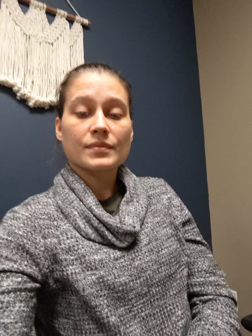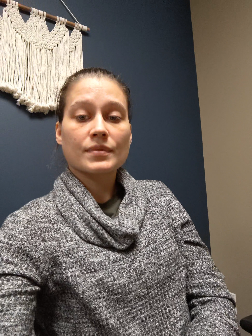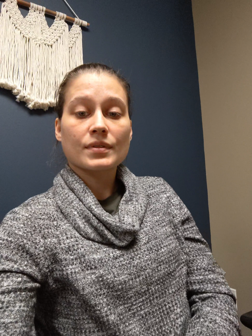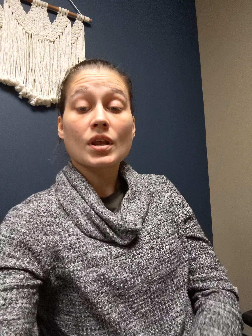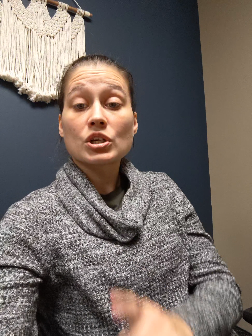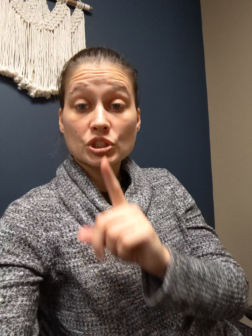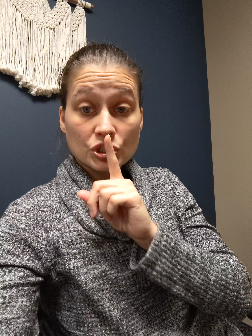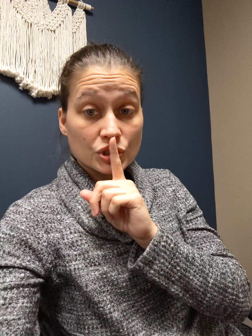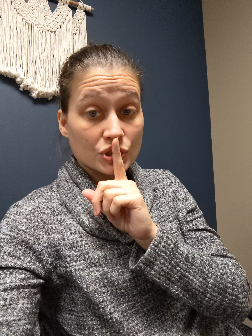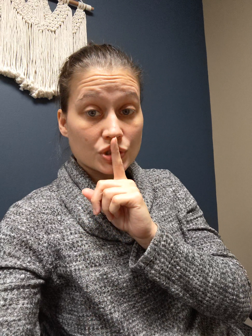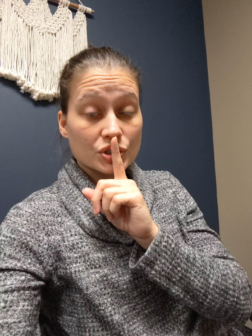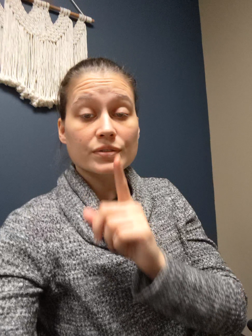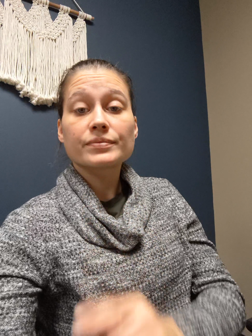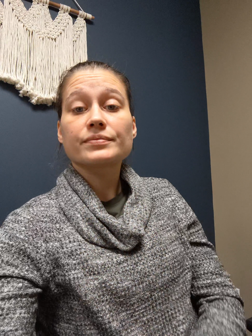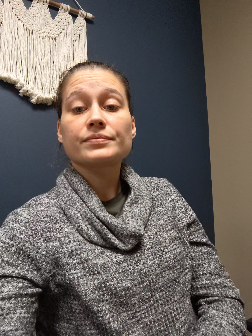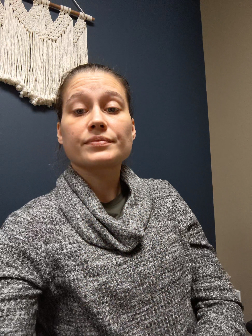shhh